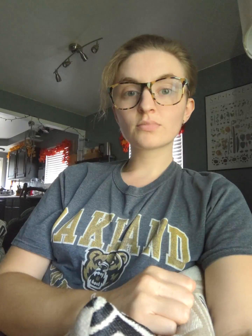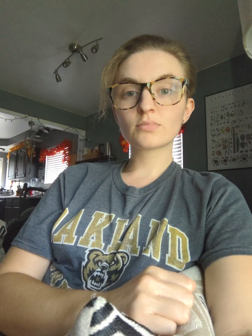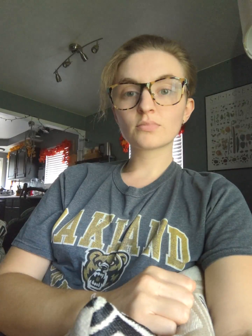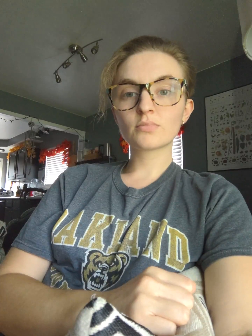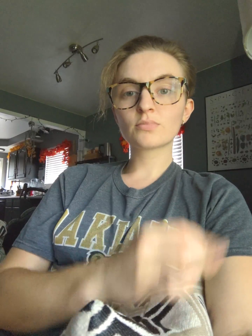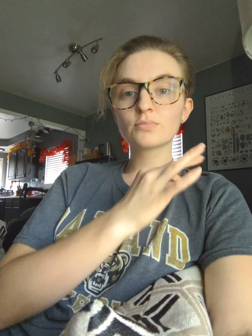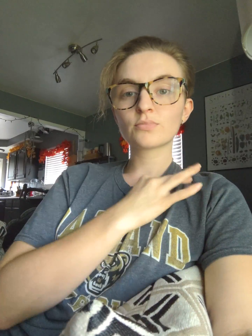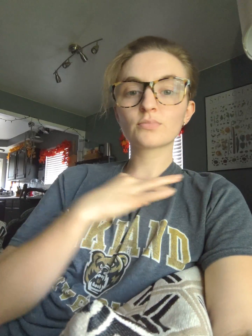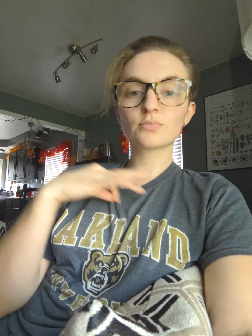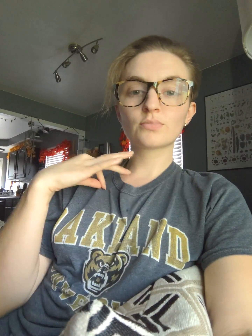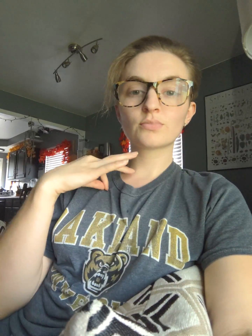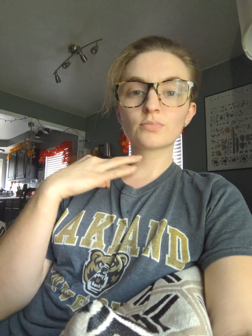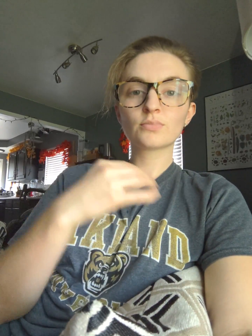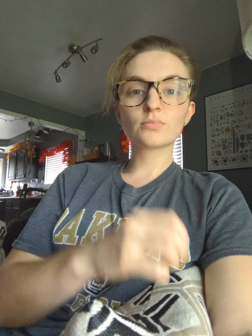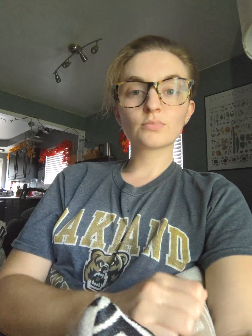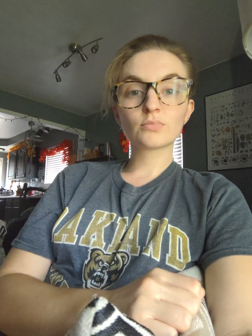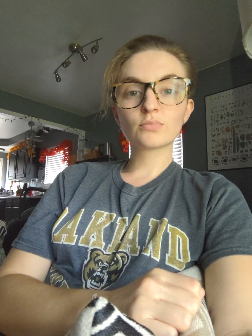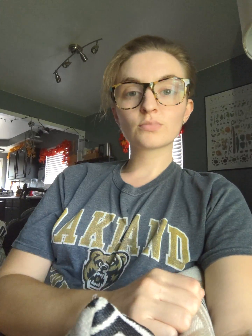beads